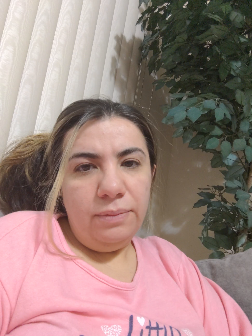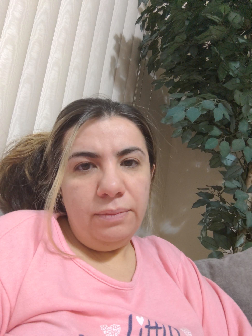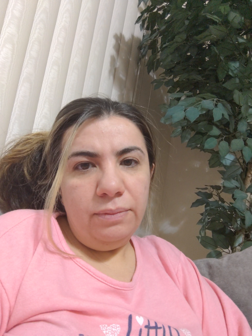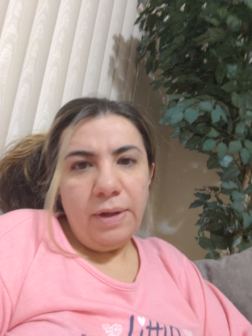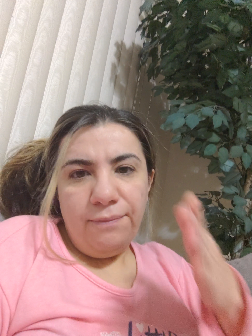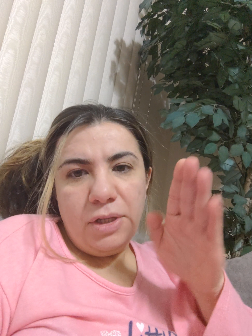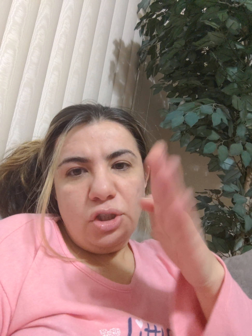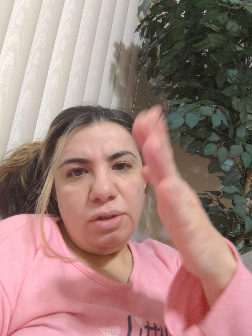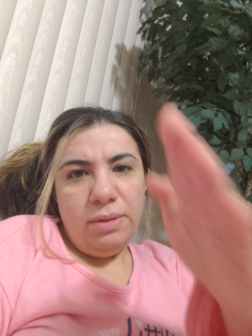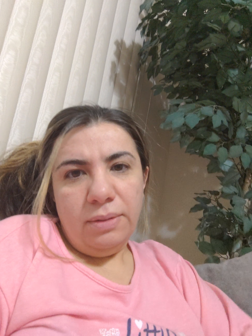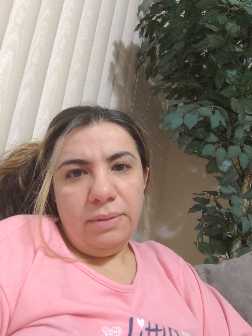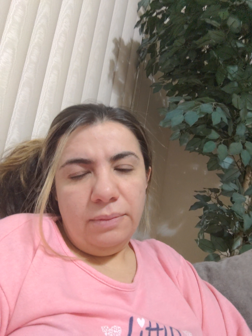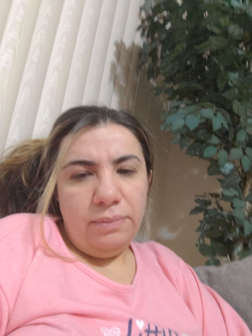fish